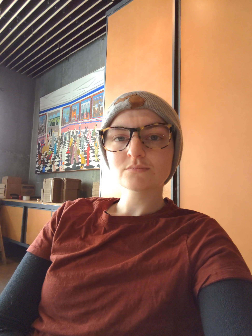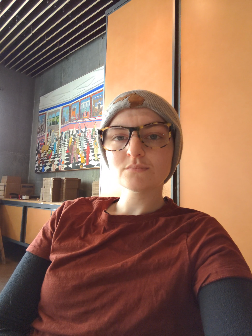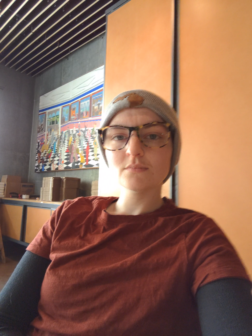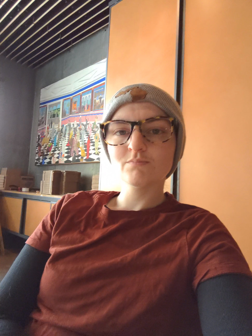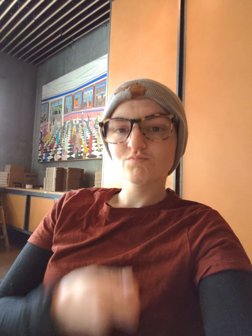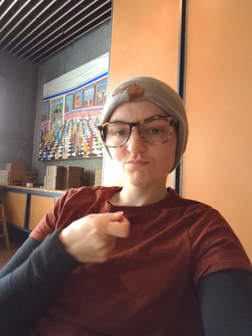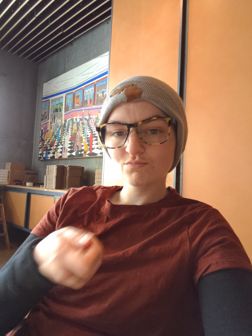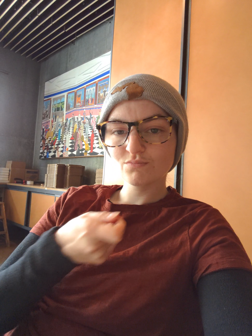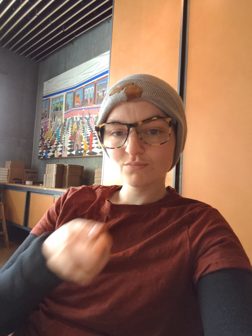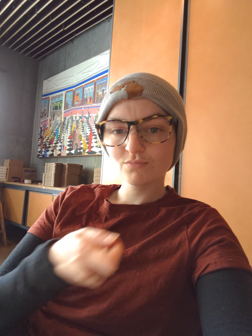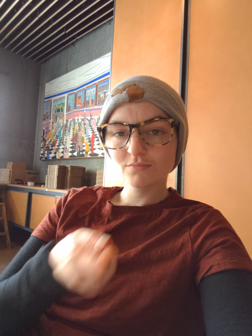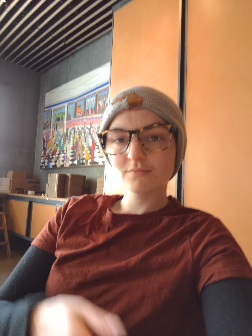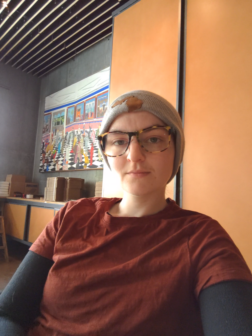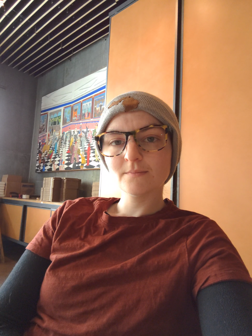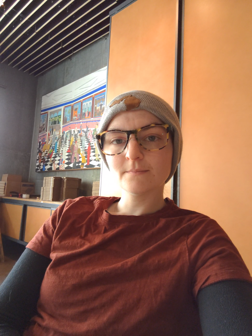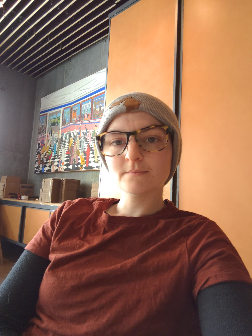vacuum